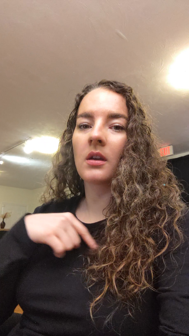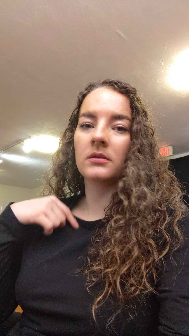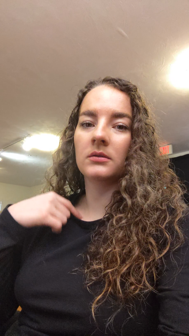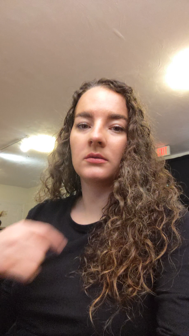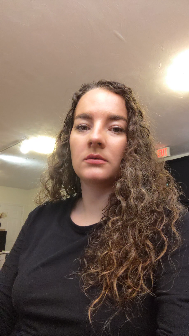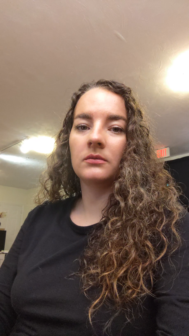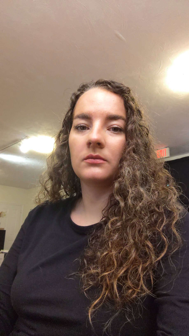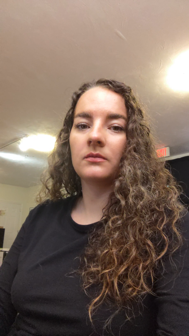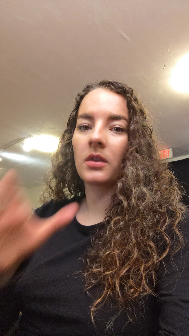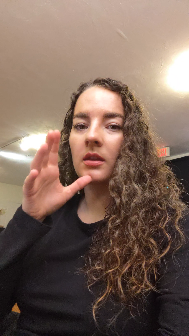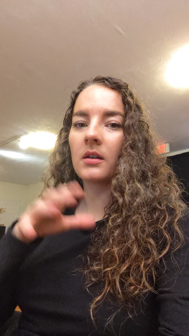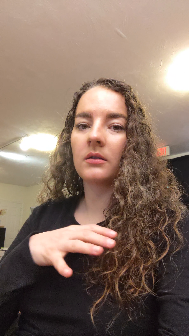lady